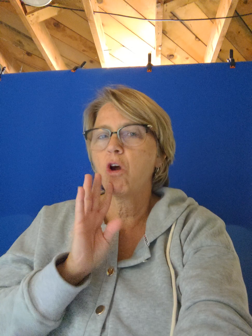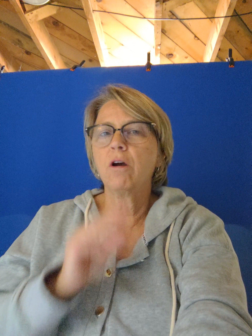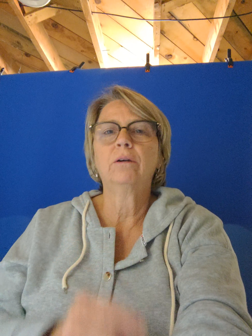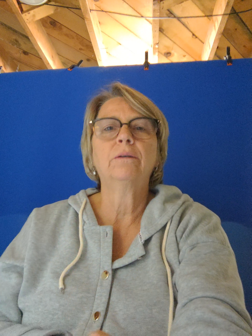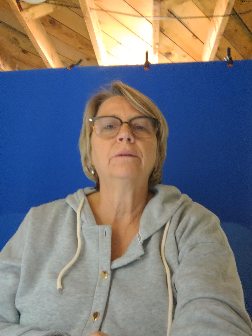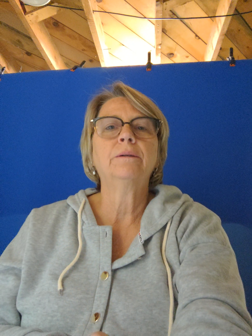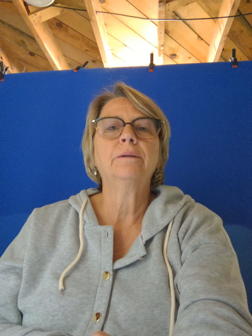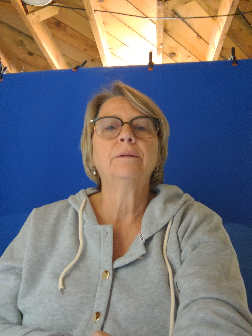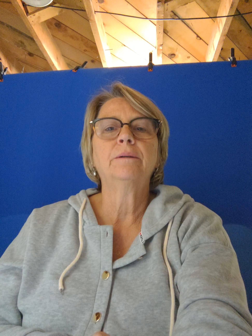talk